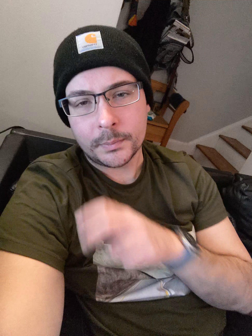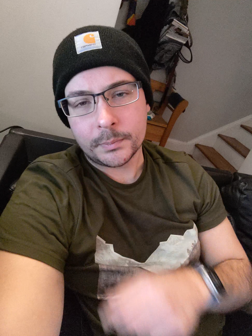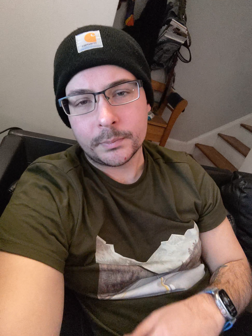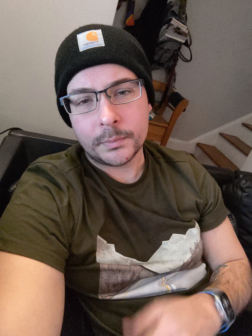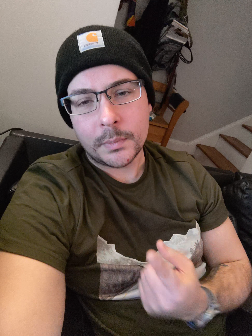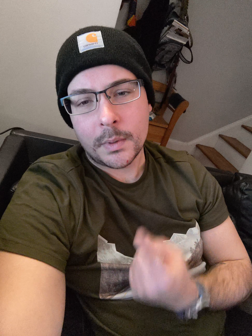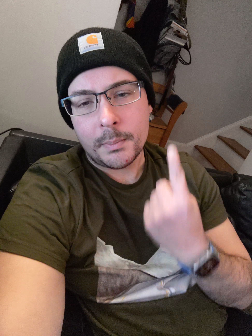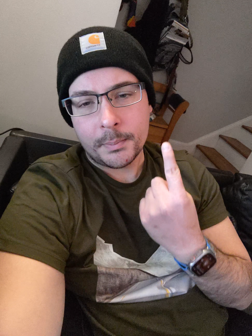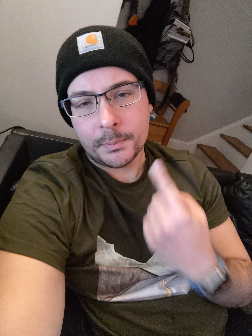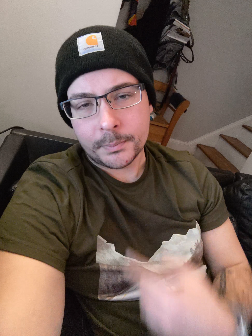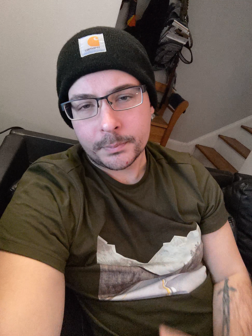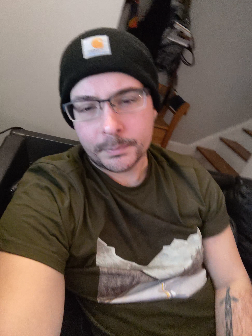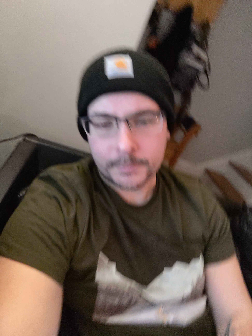up